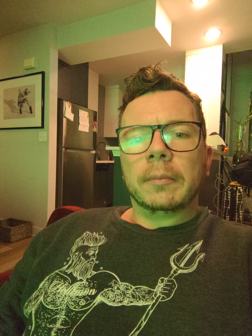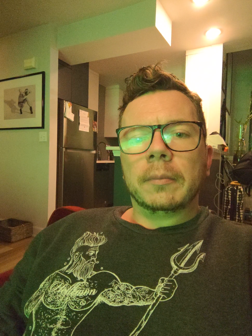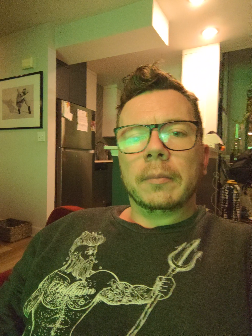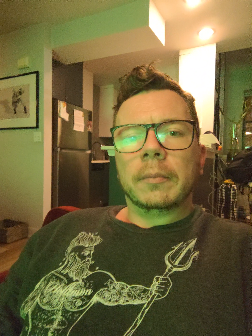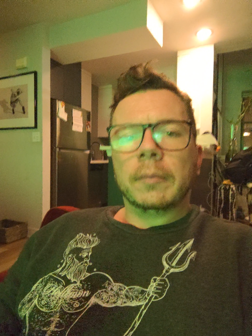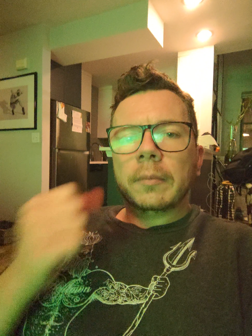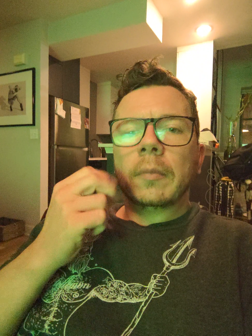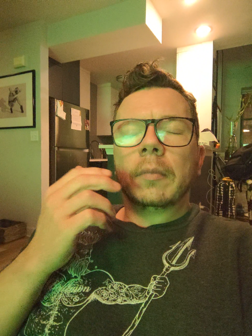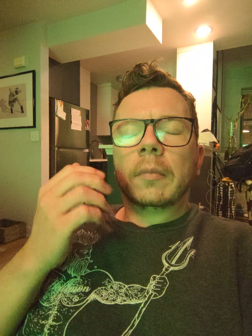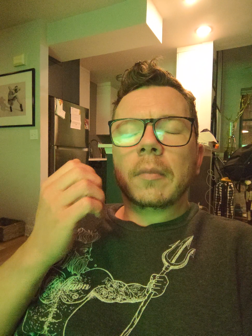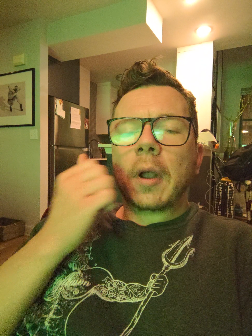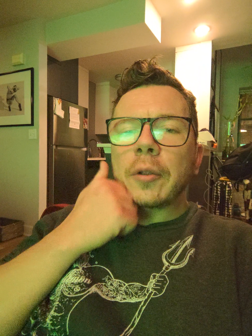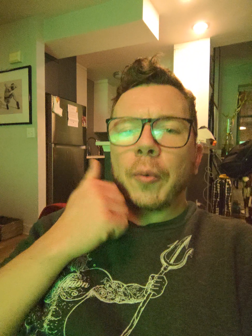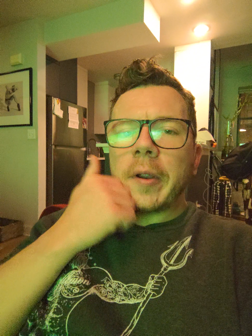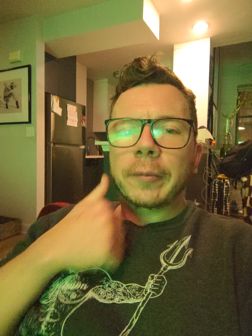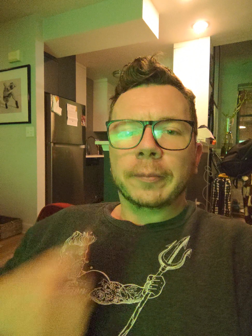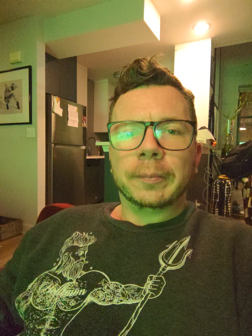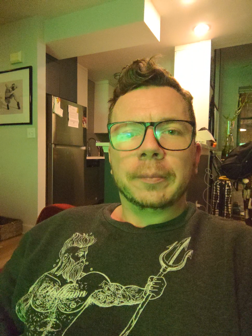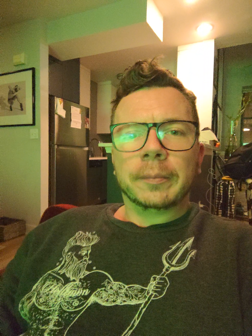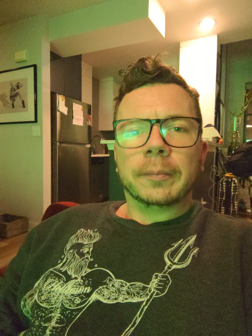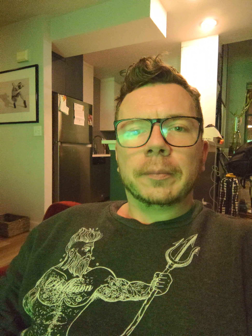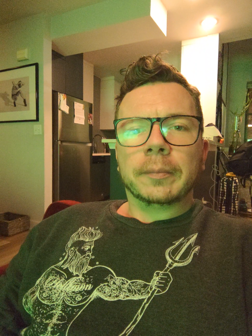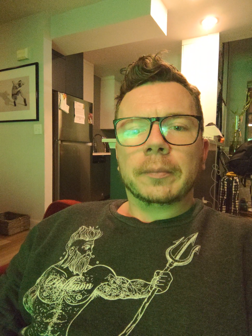underwear